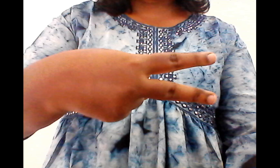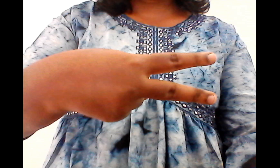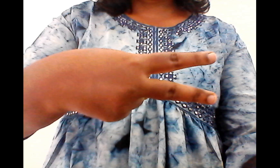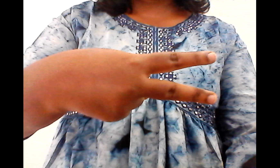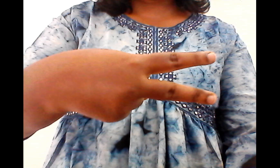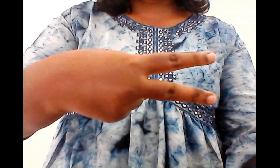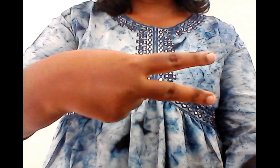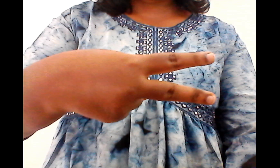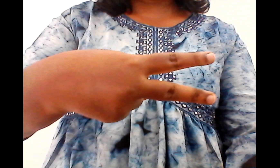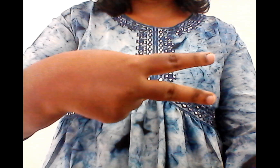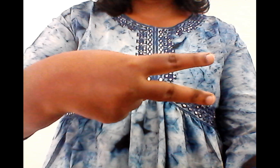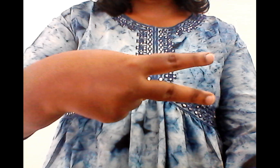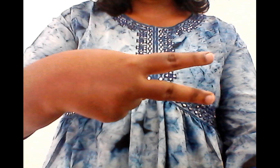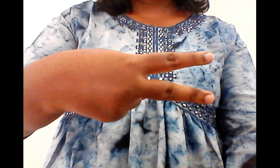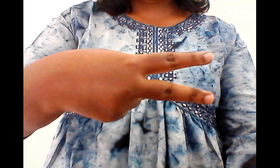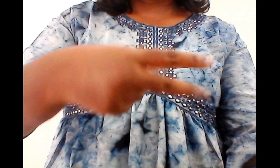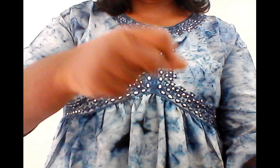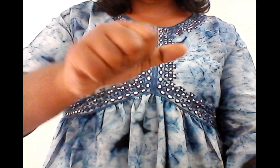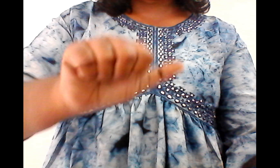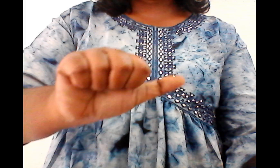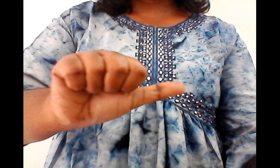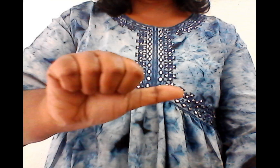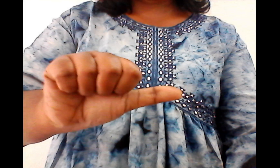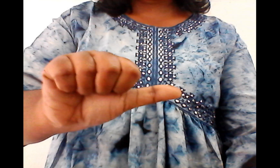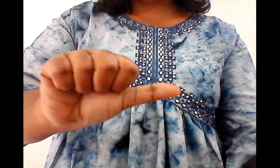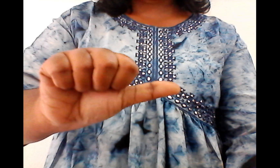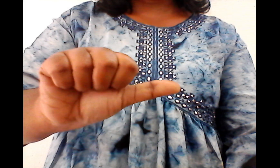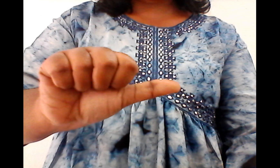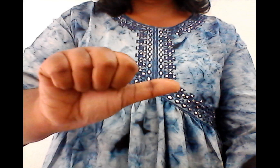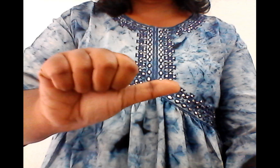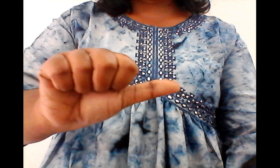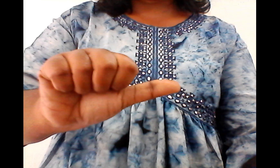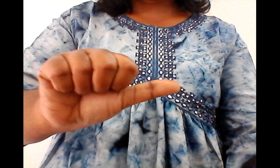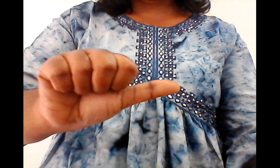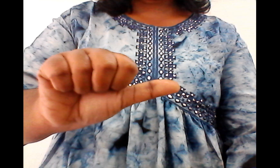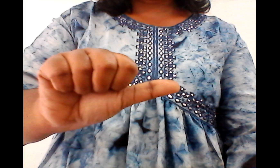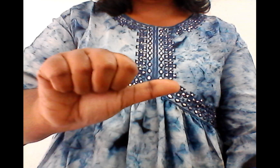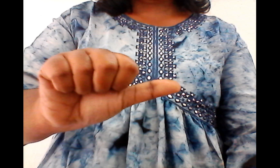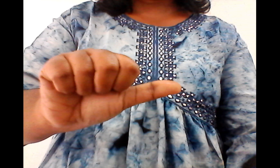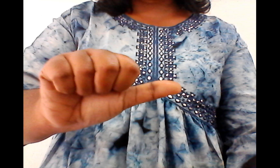ഐ